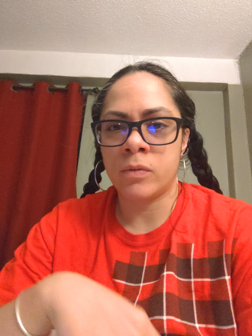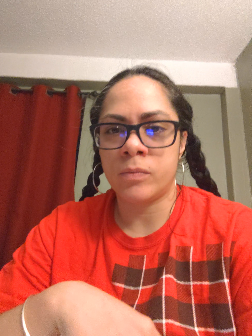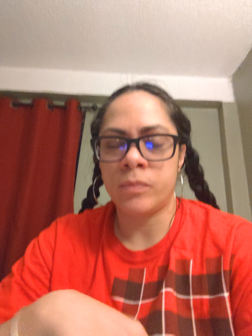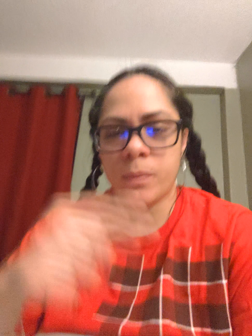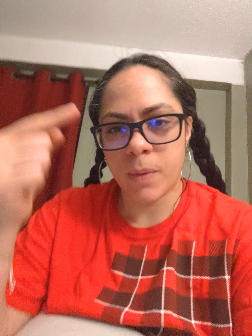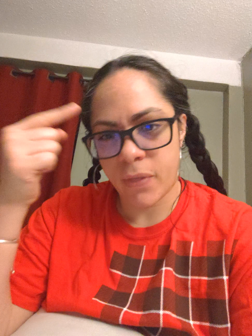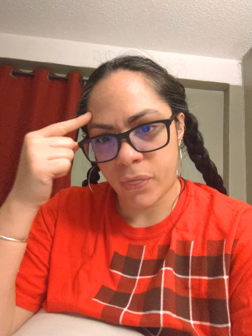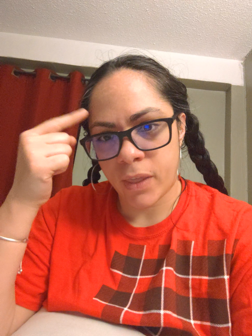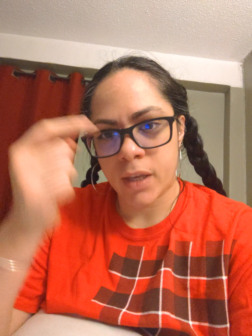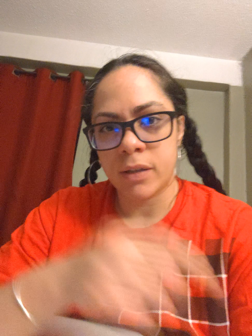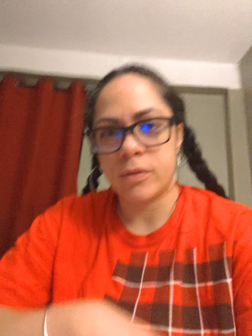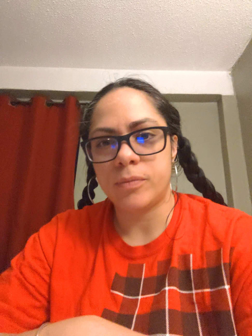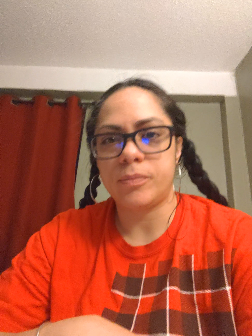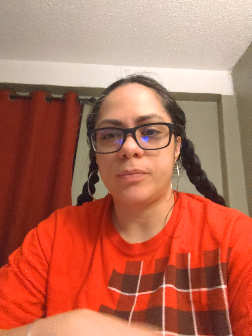think